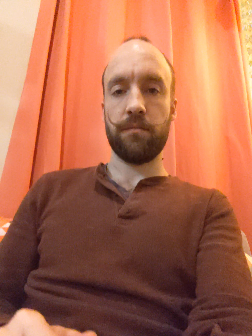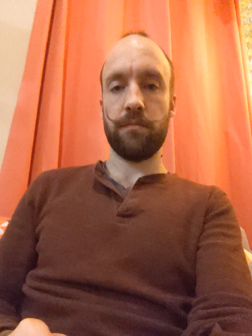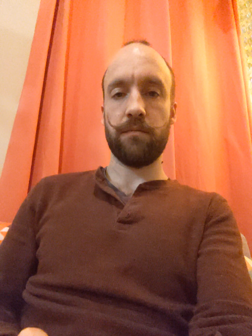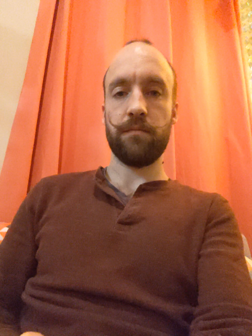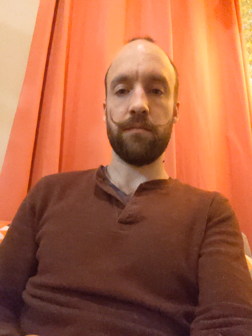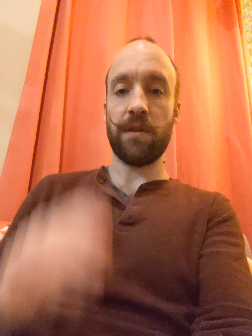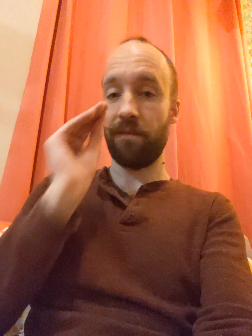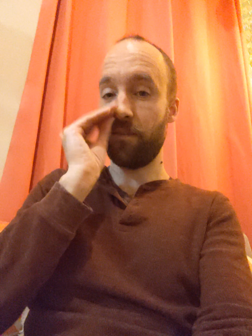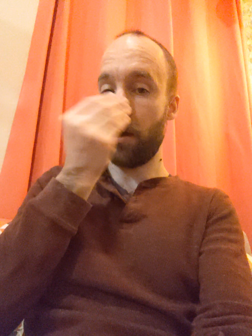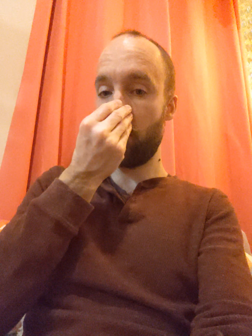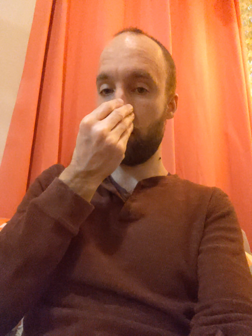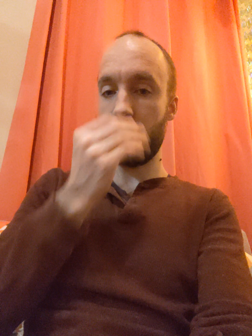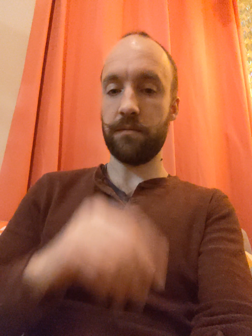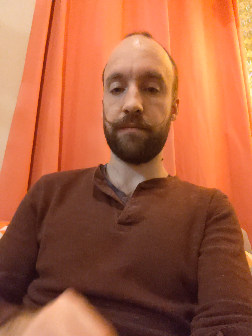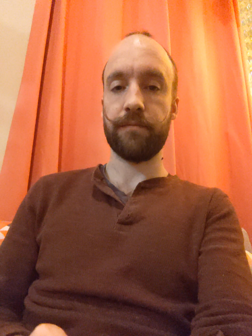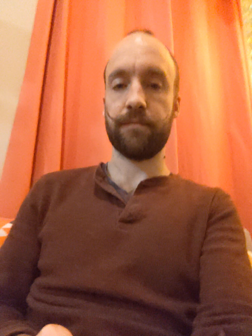flower